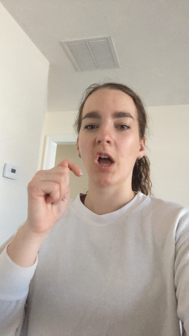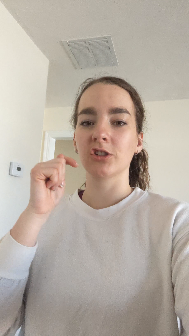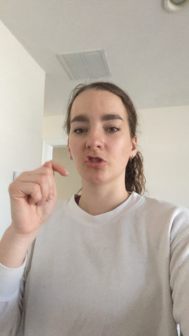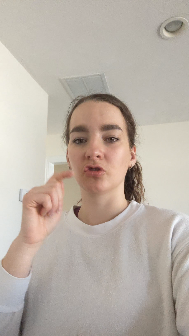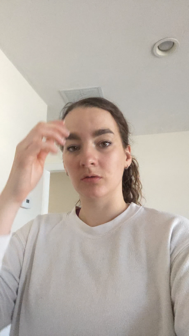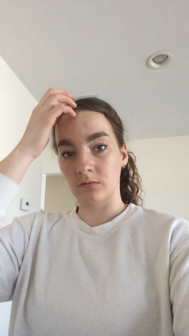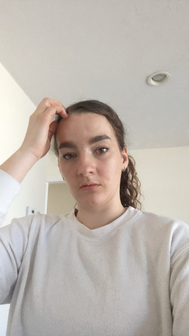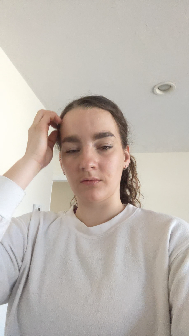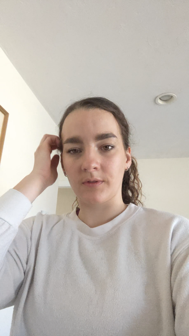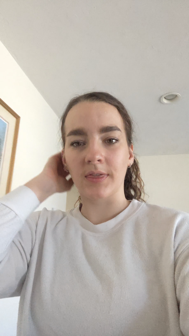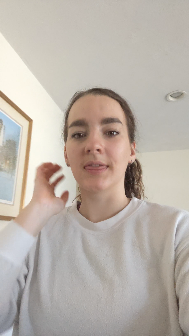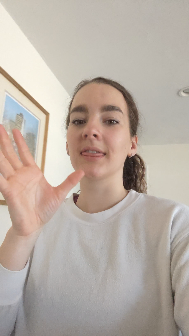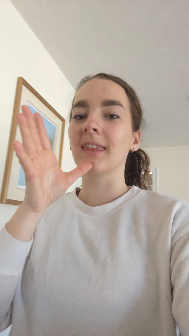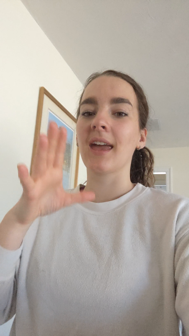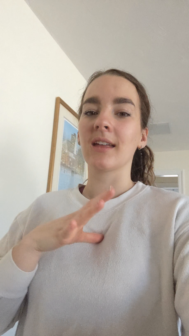lady